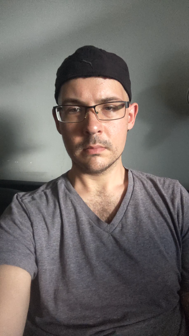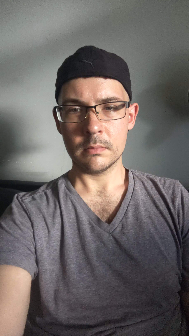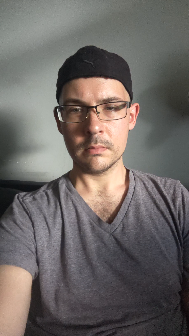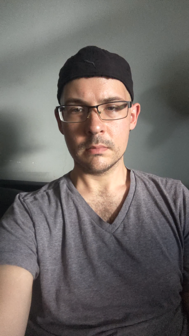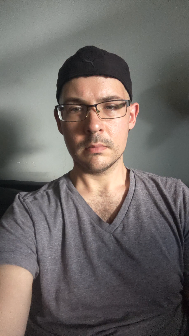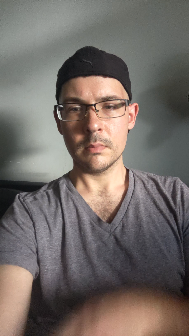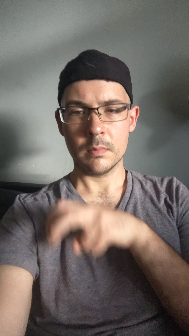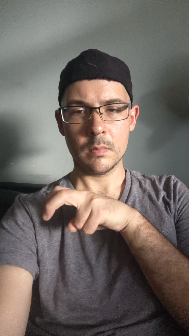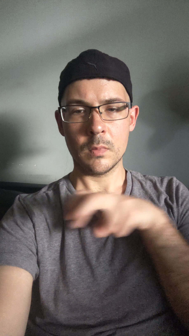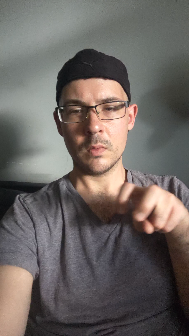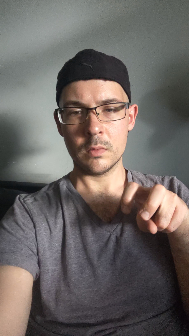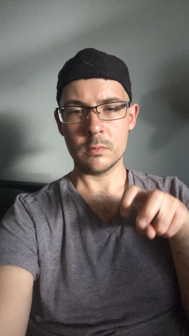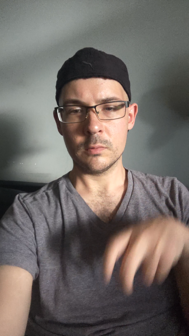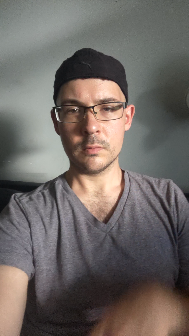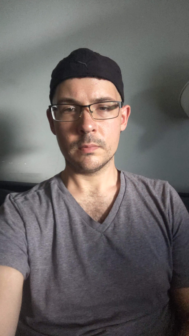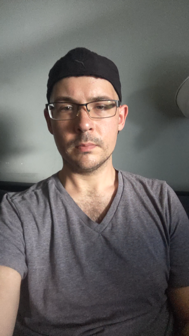porch